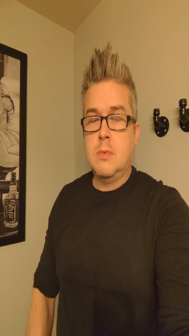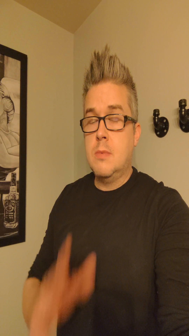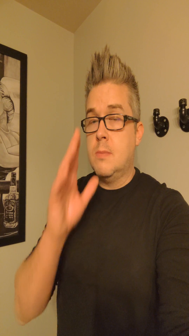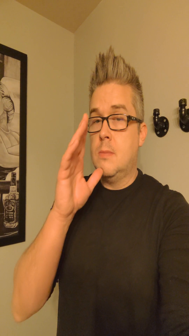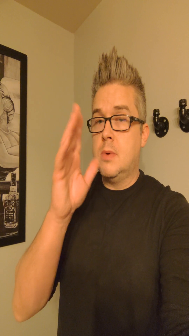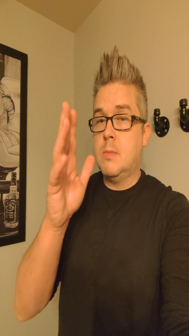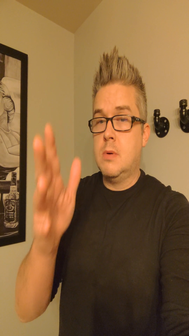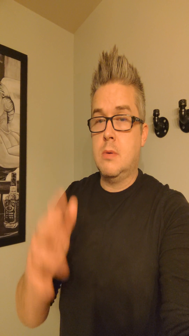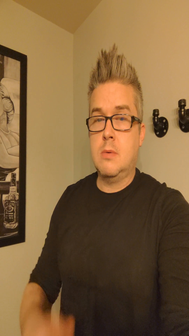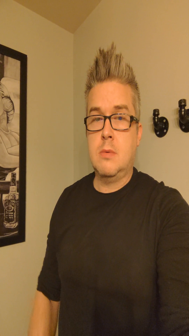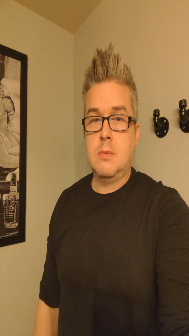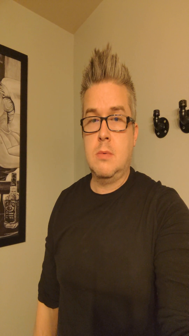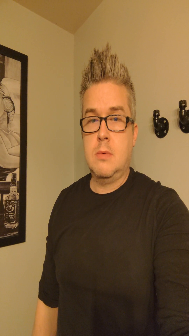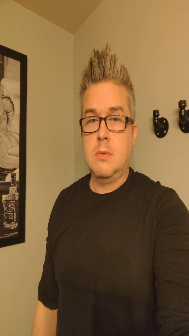grandma